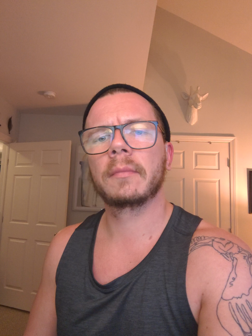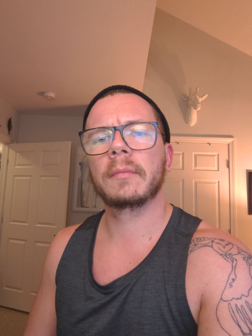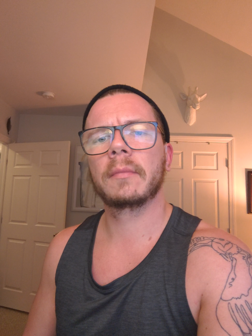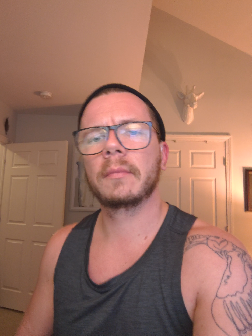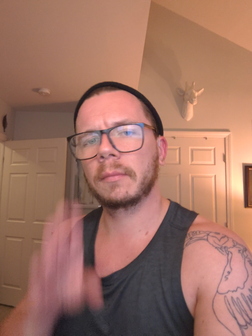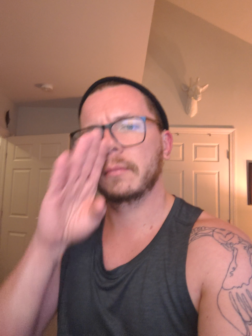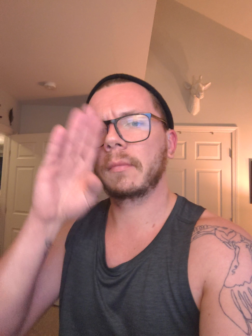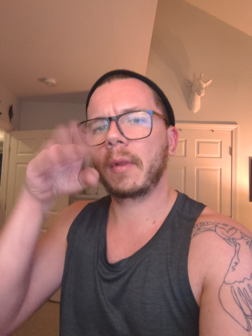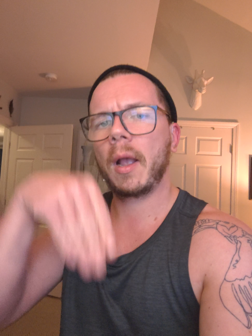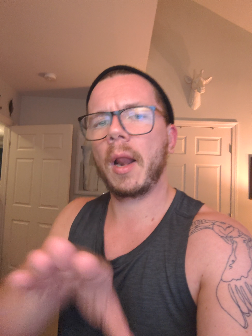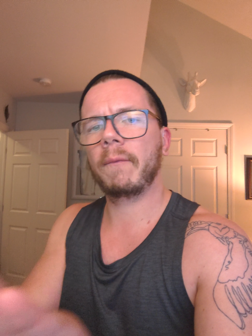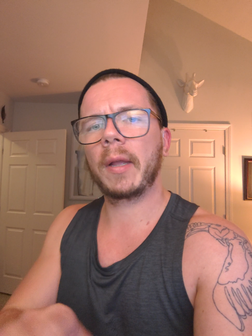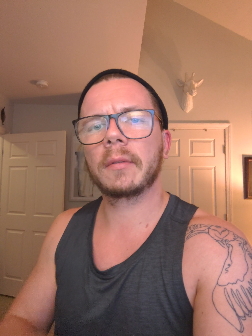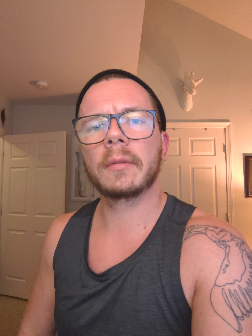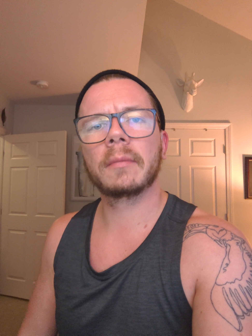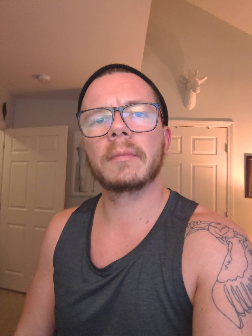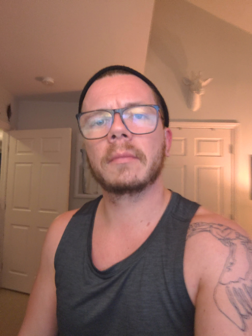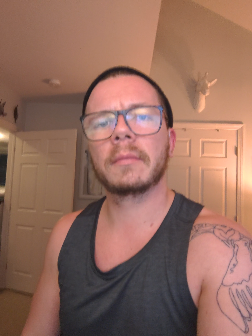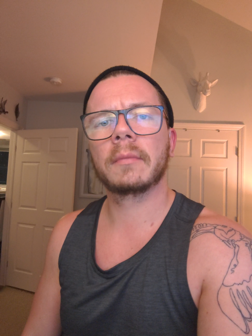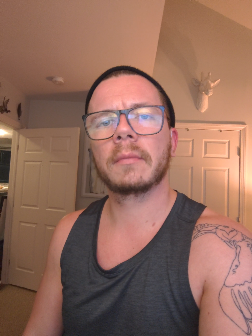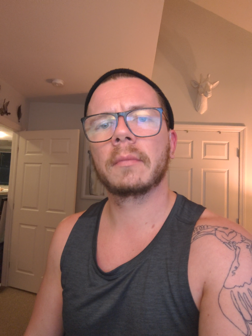elephant